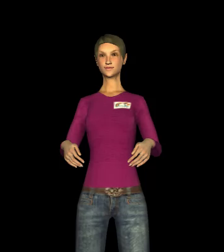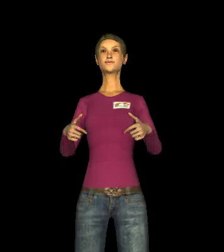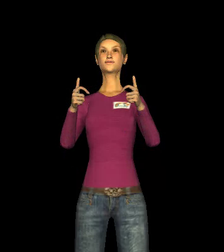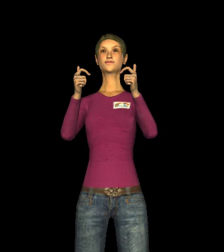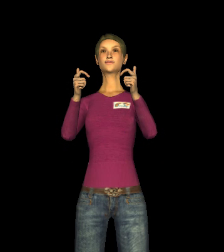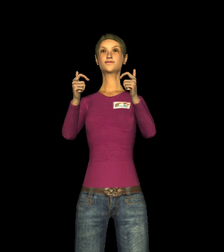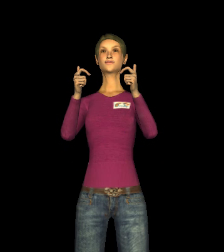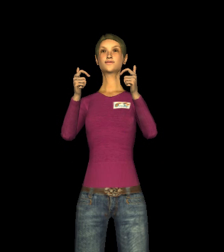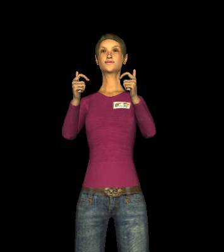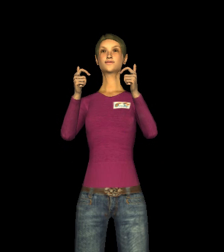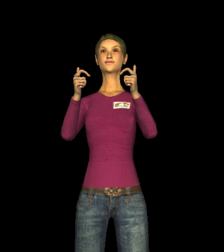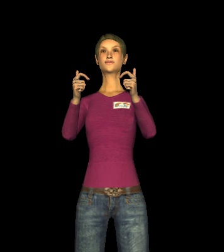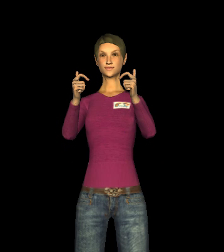محظوظ